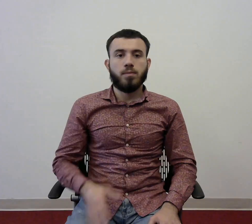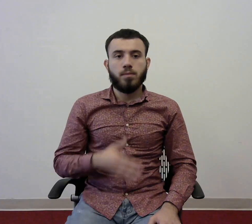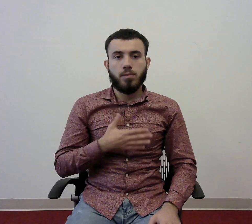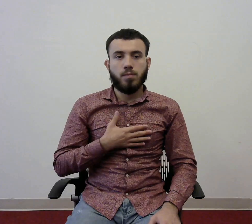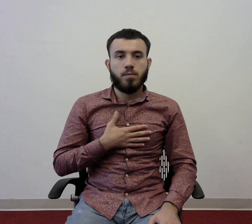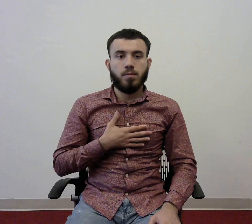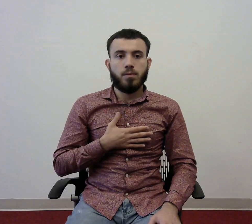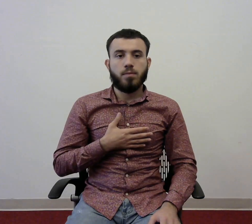mən